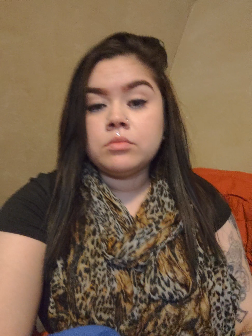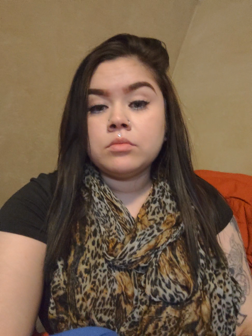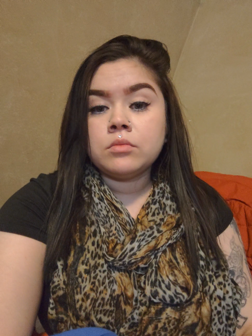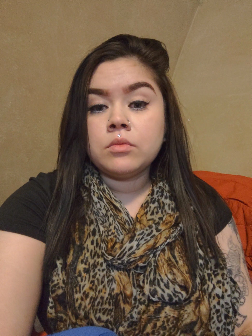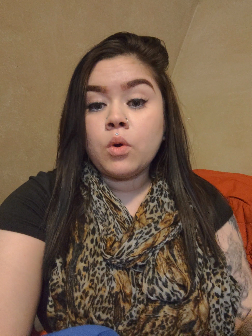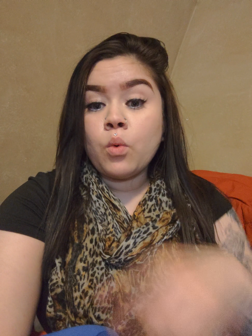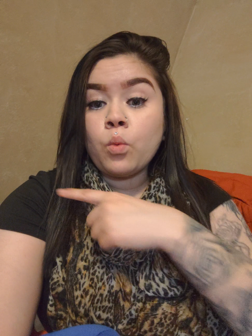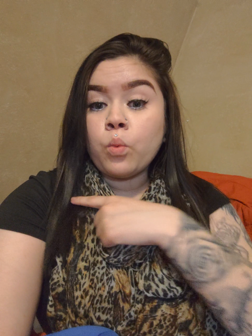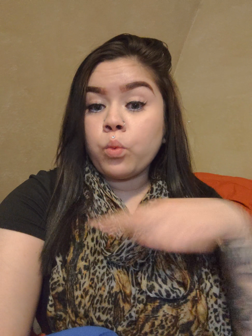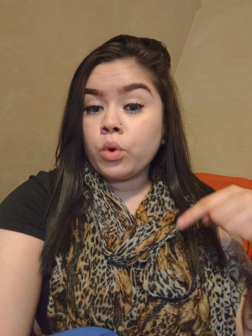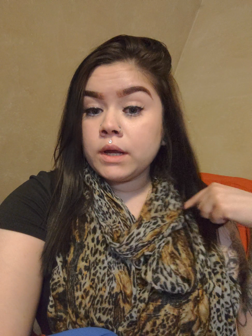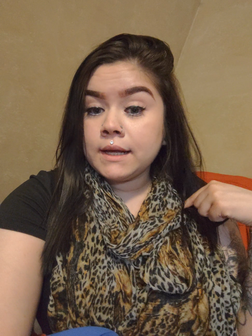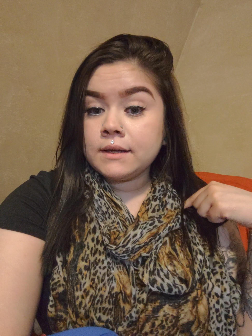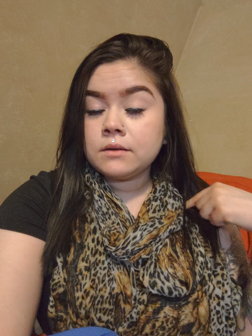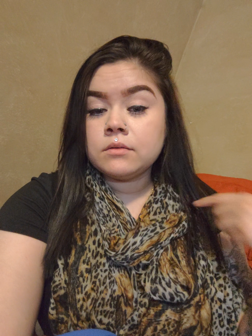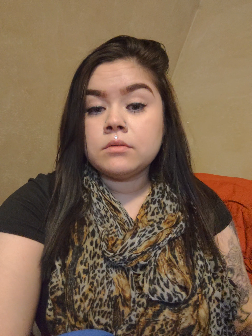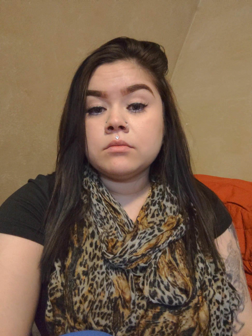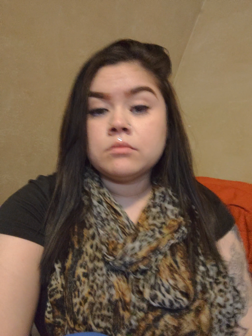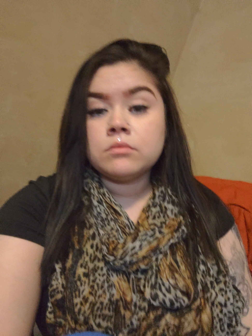we